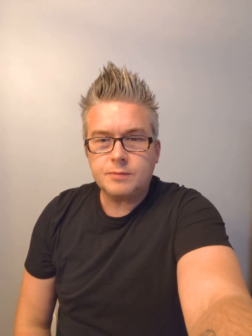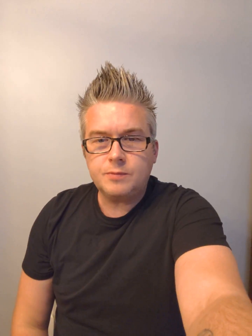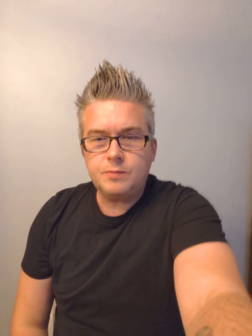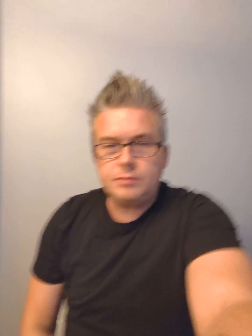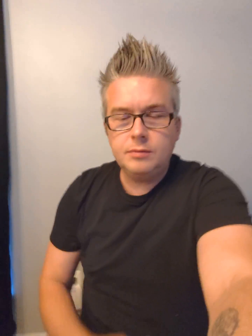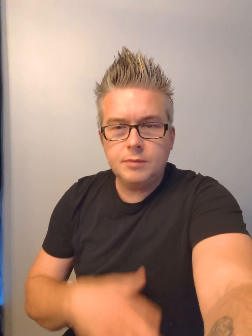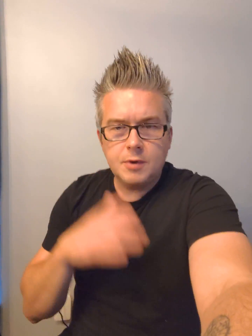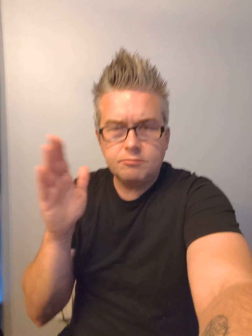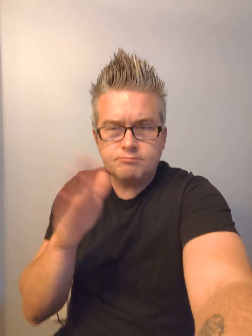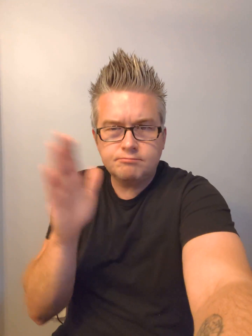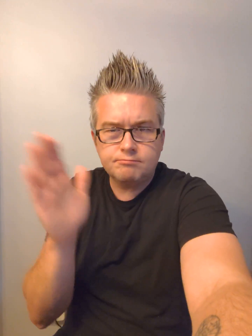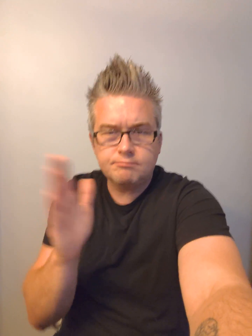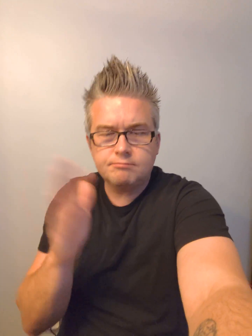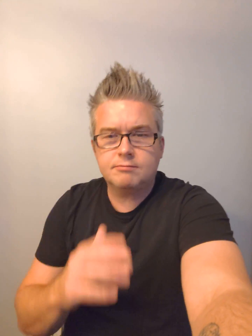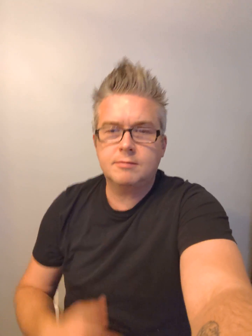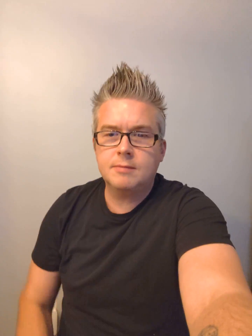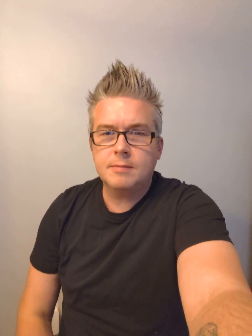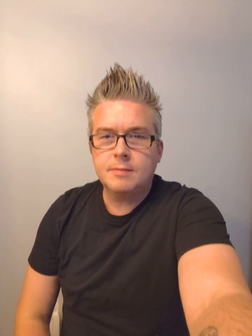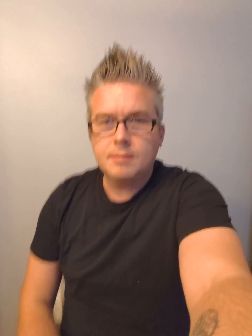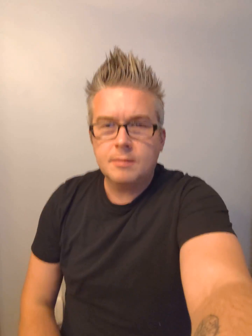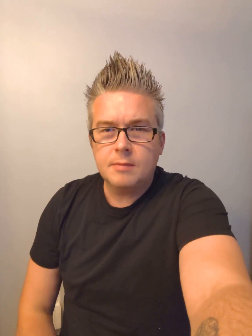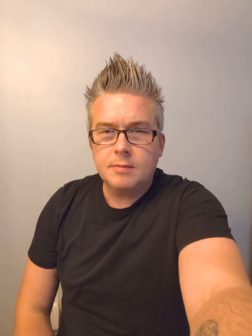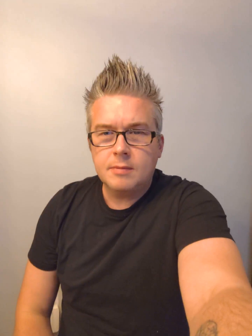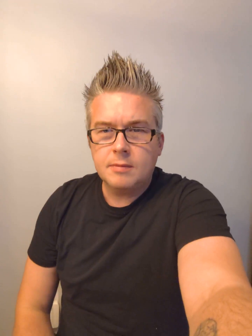clap